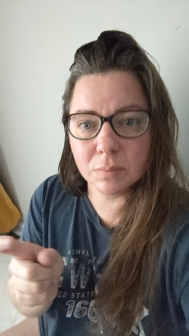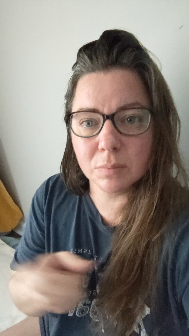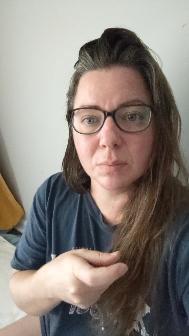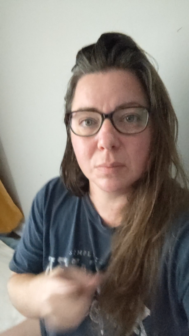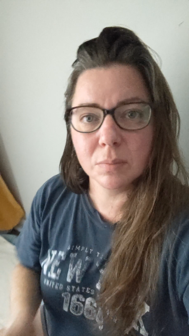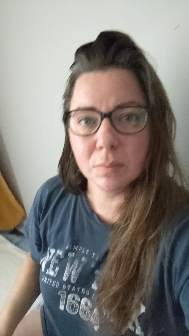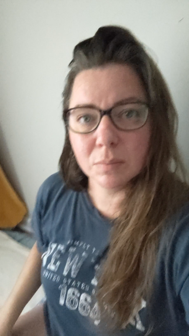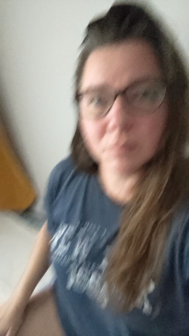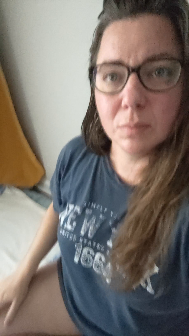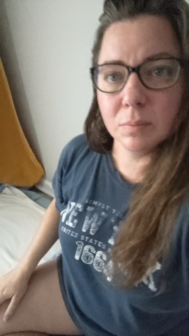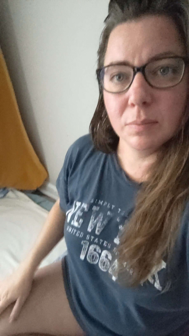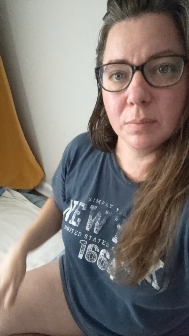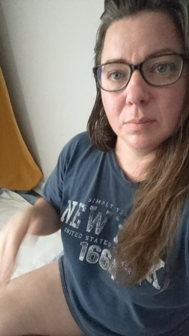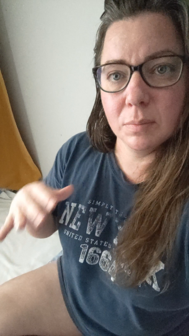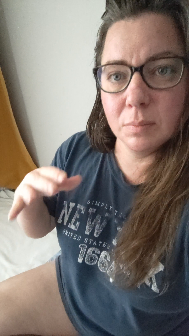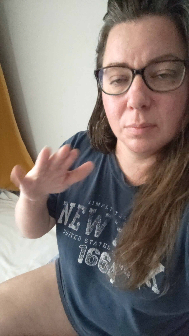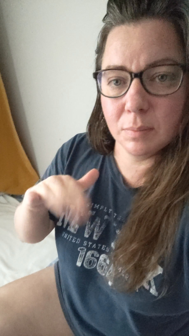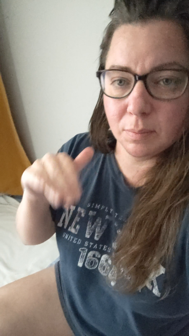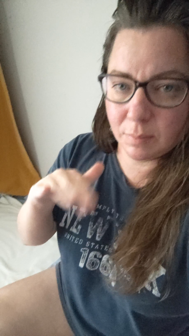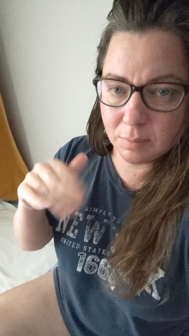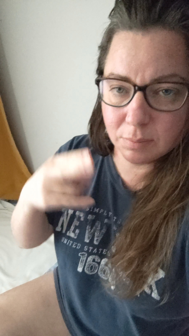pet's name